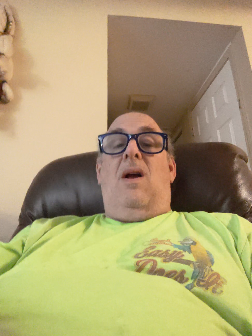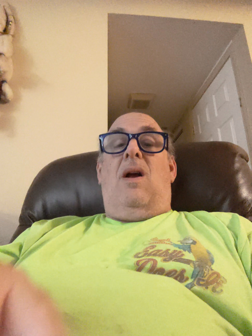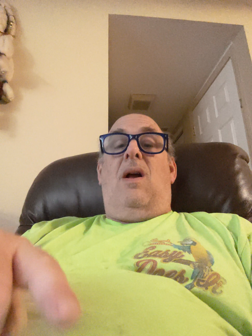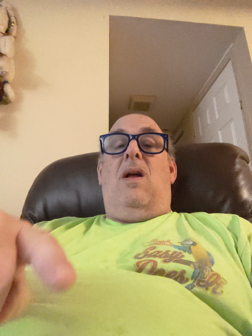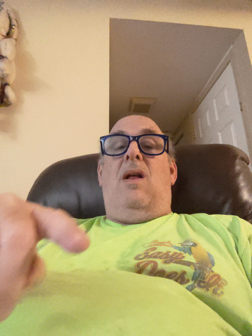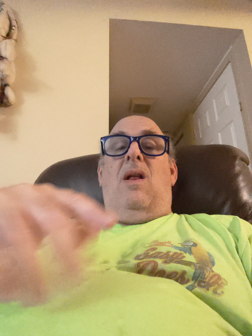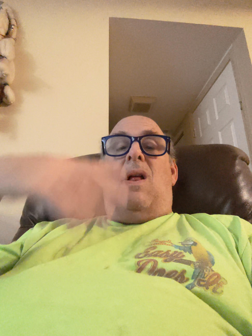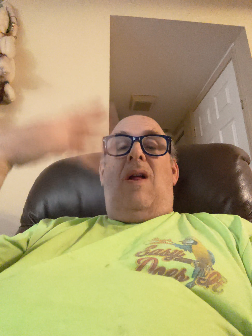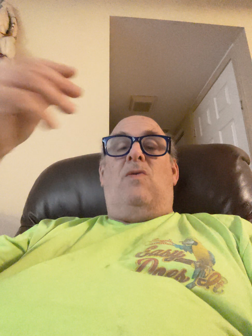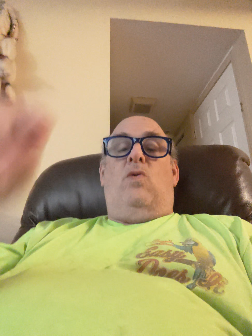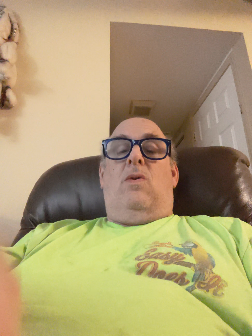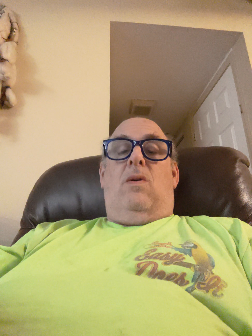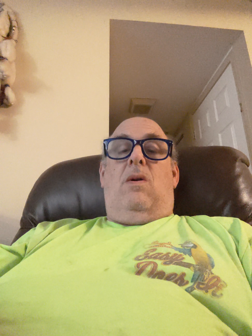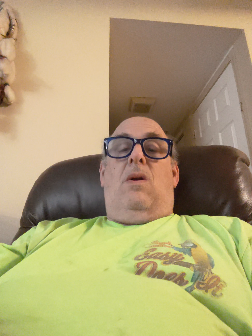outside